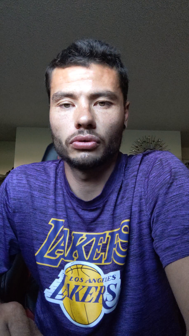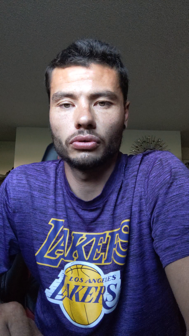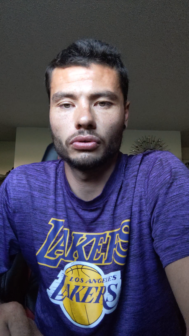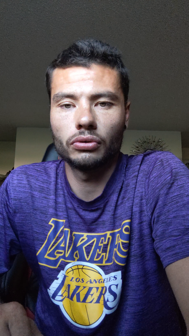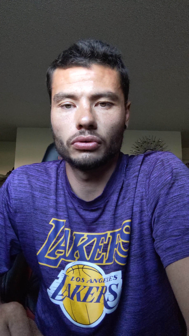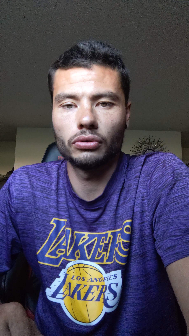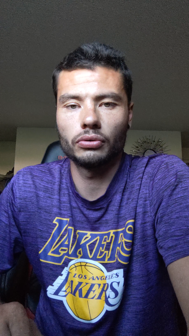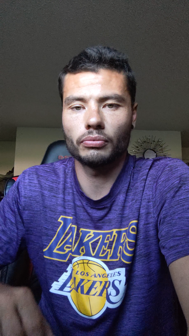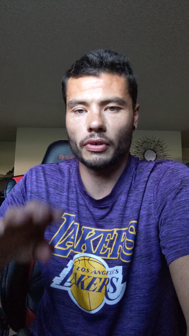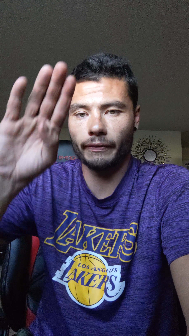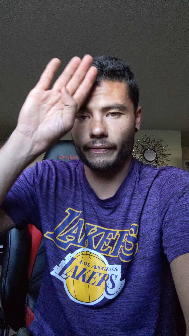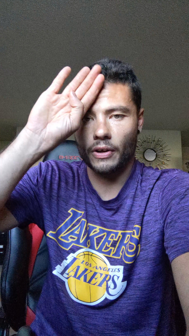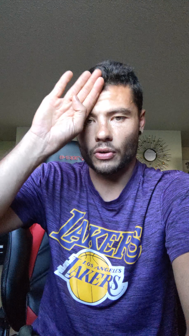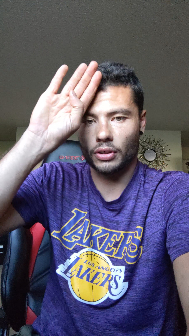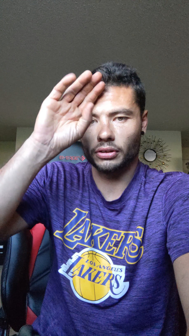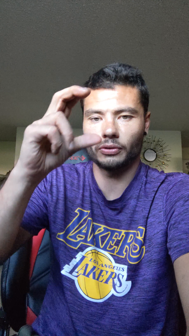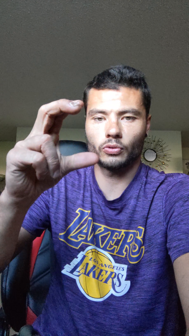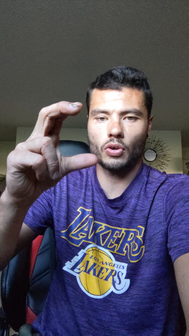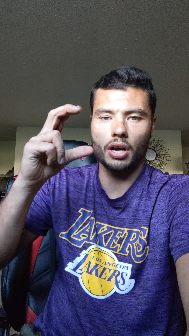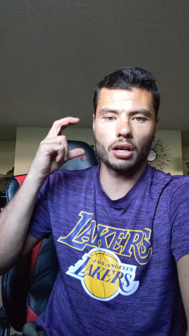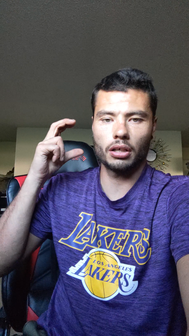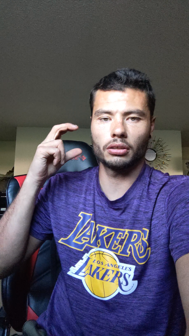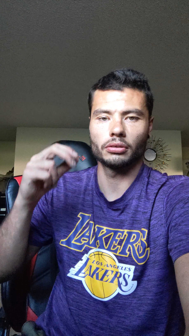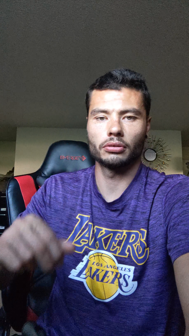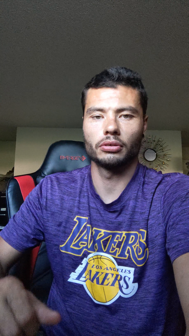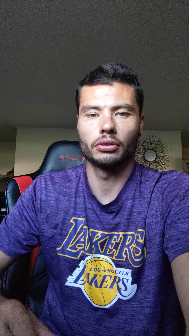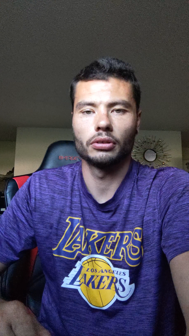fire truck